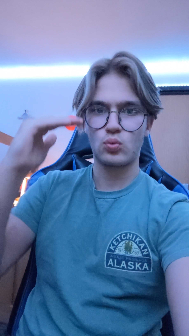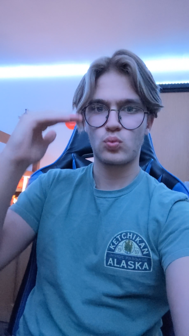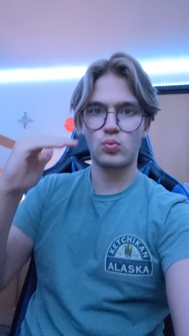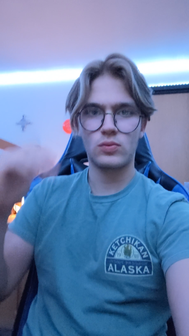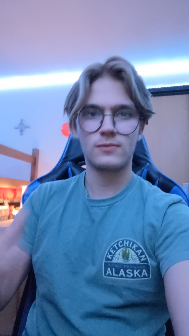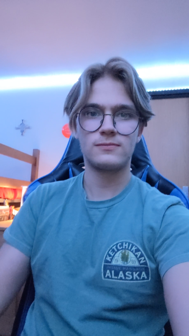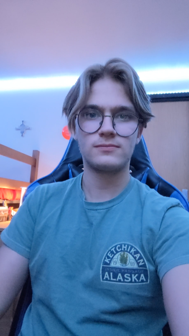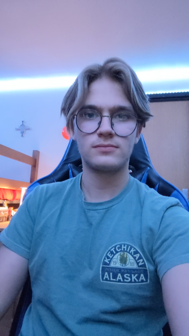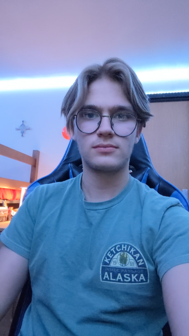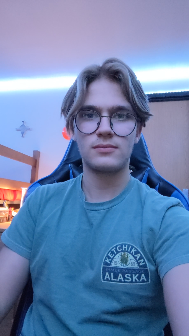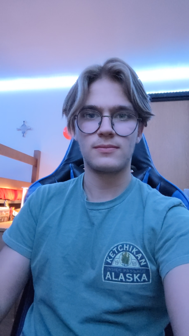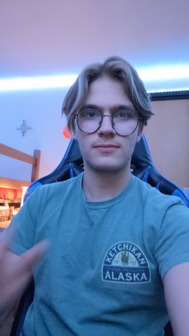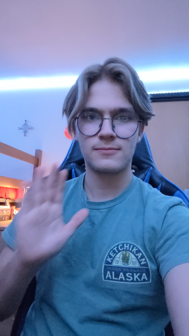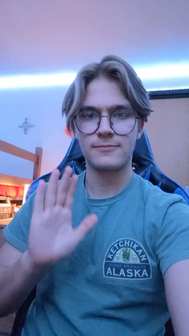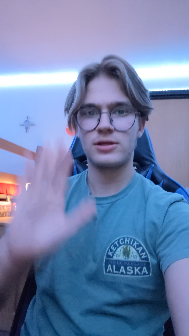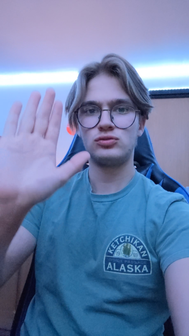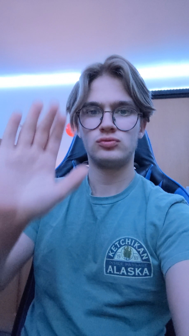push